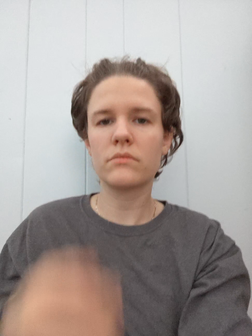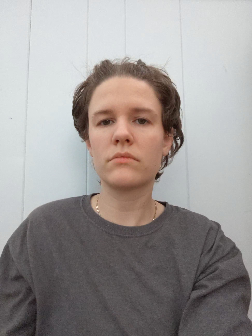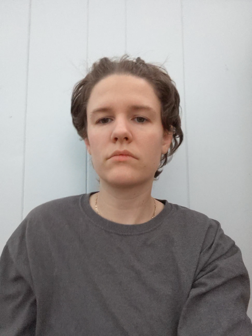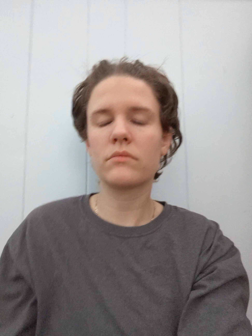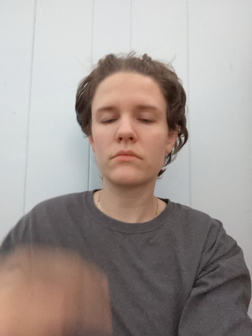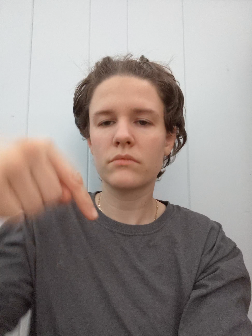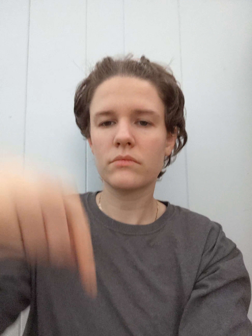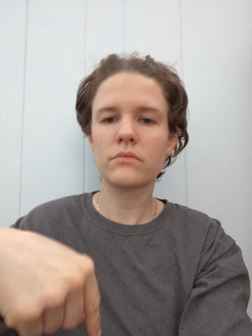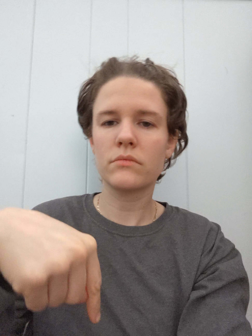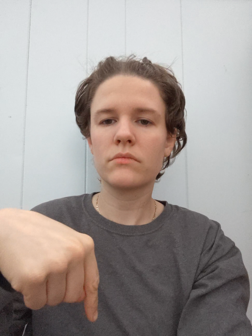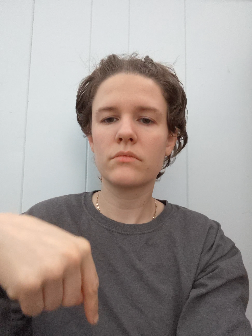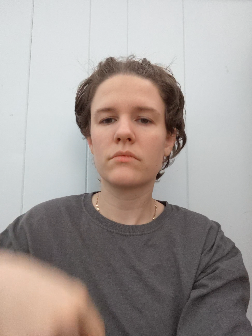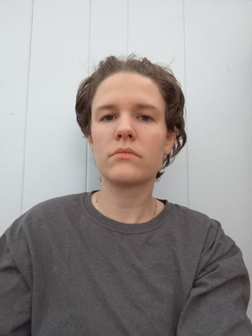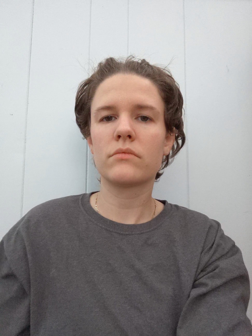down